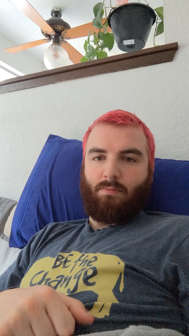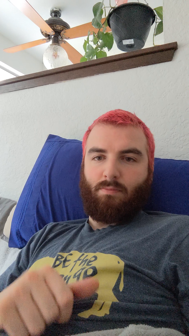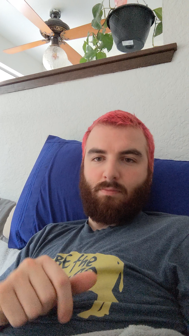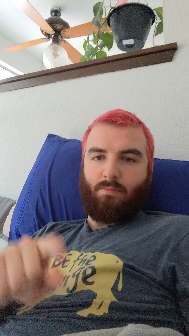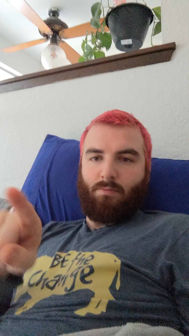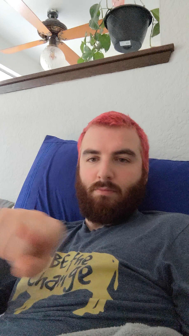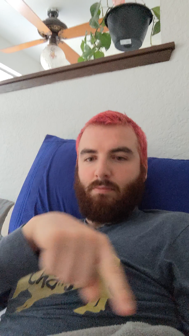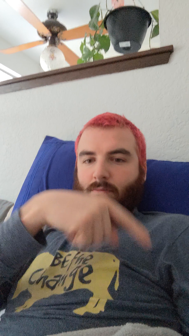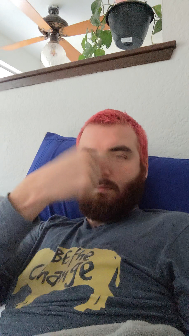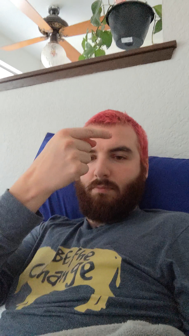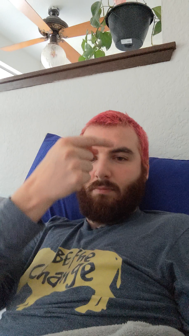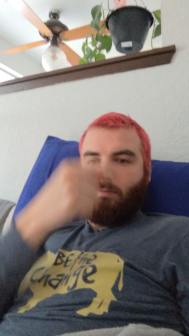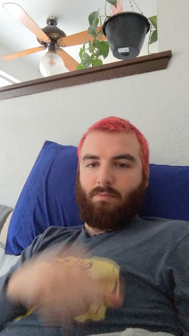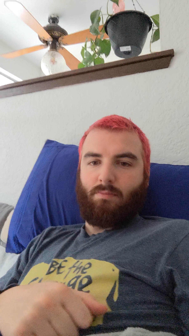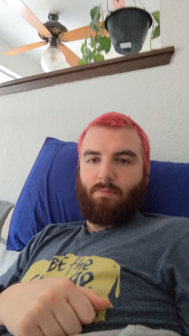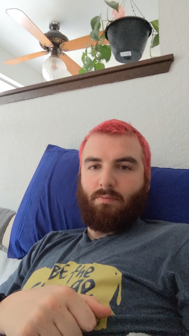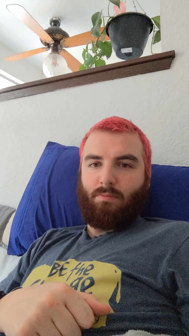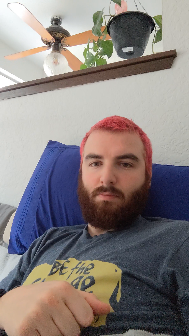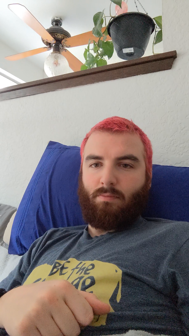long